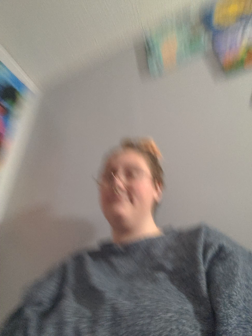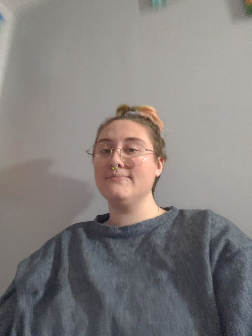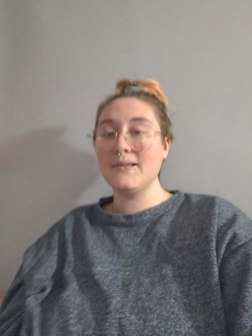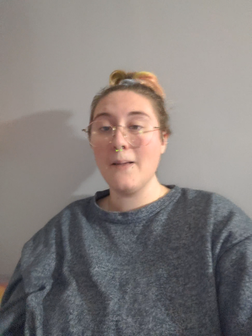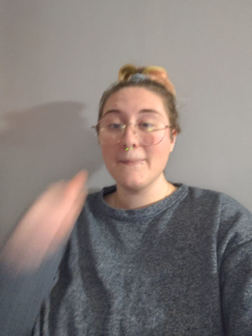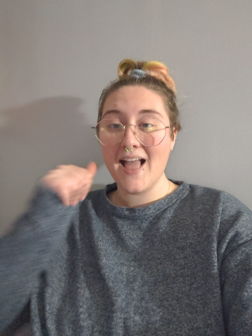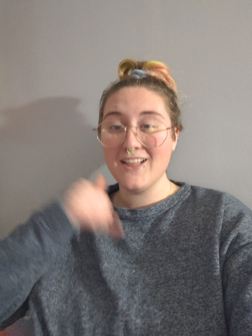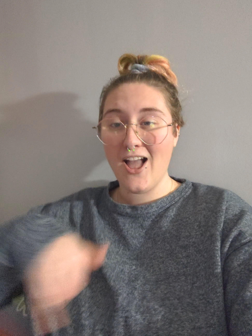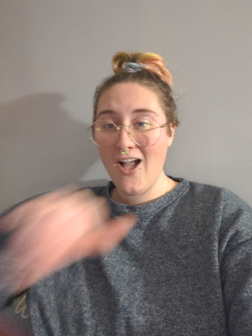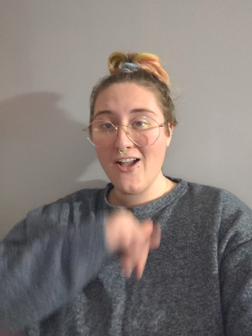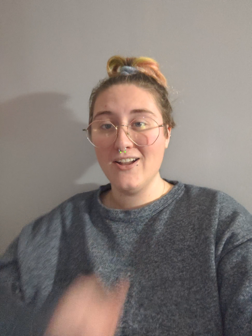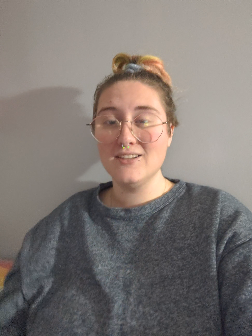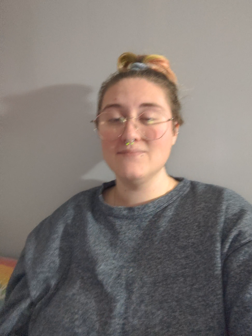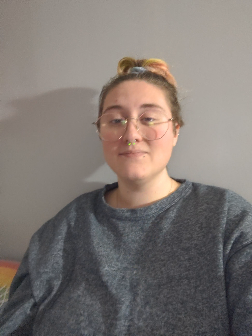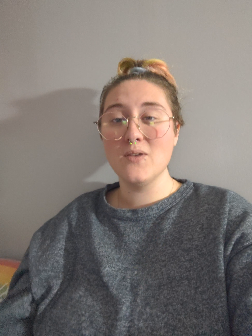backyard